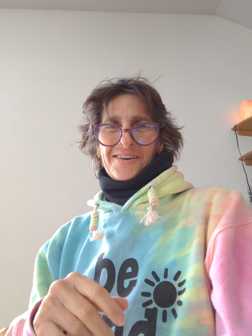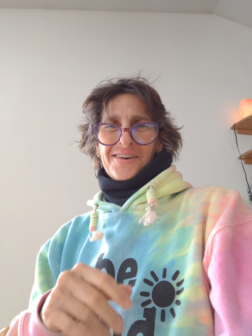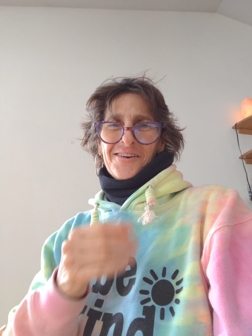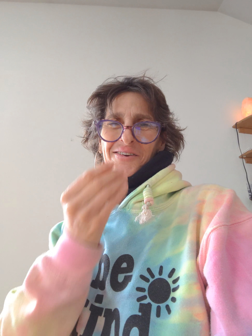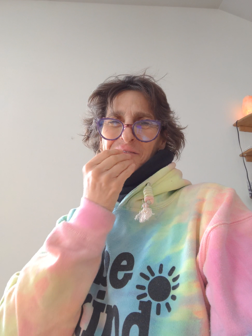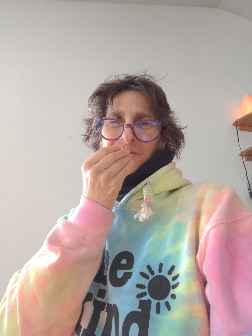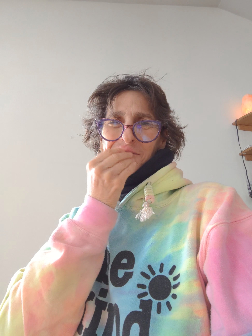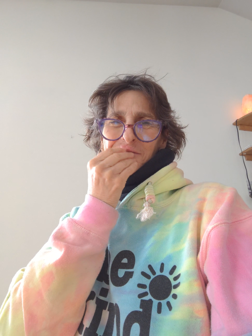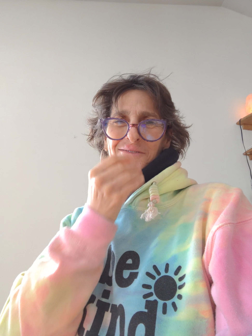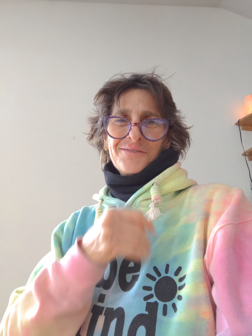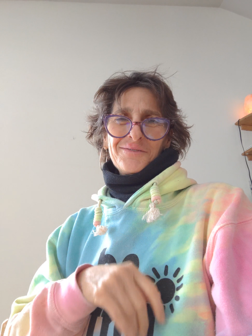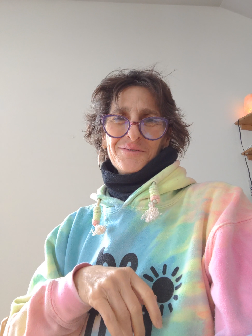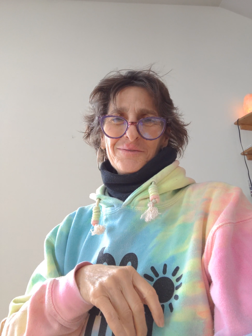food